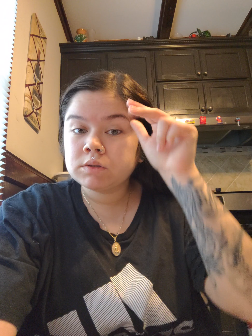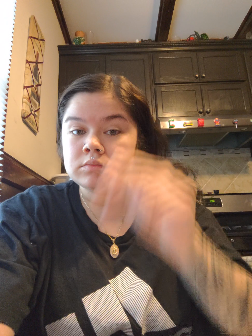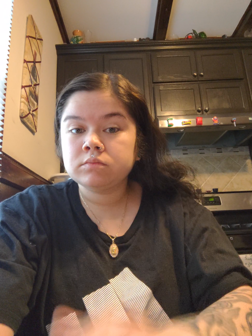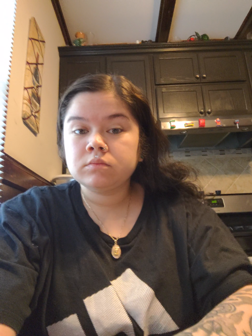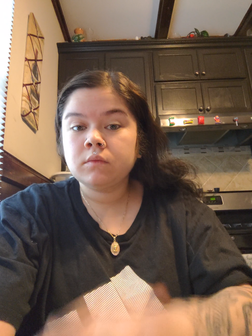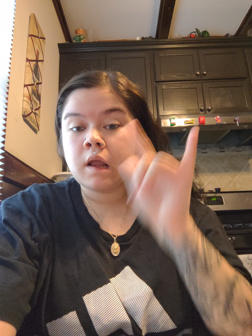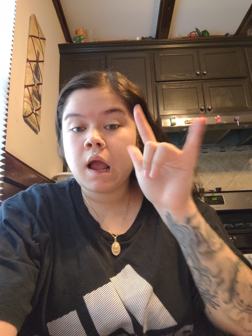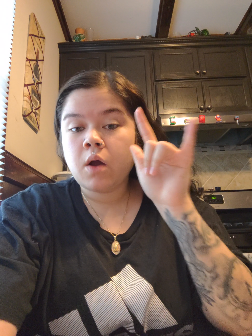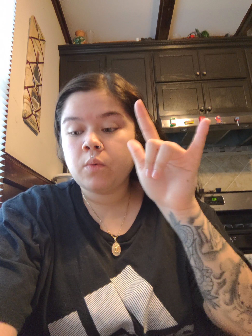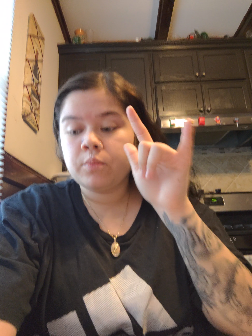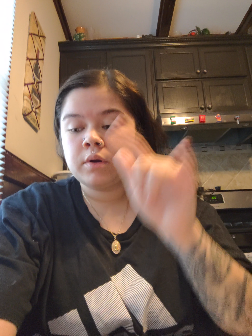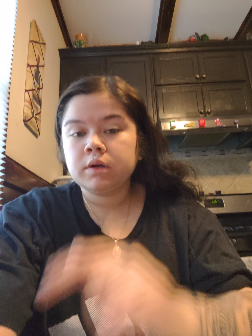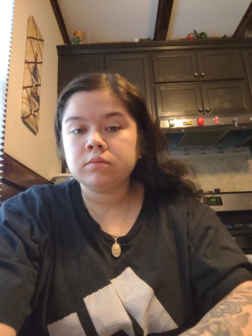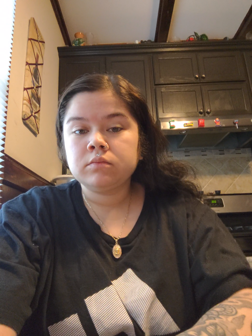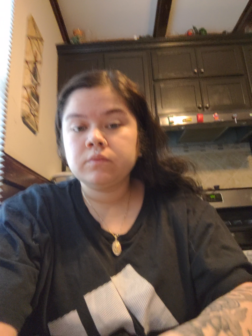airplane